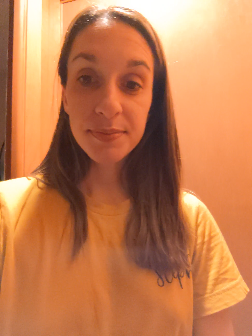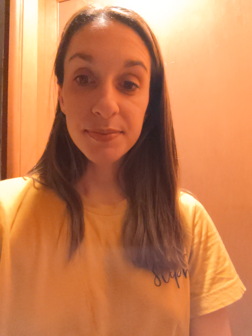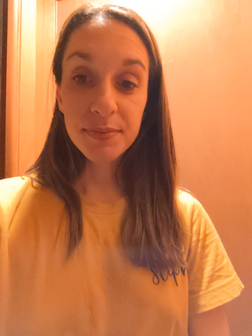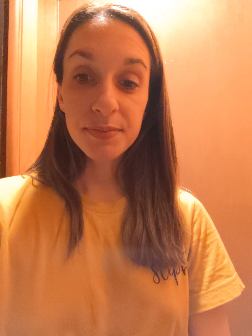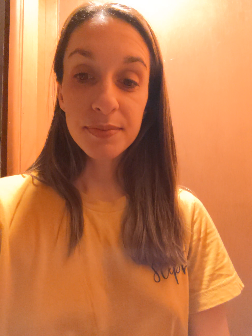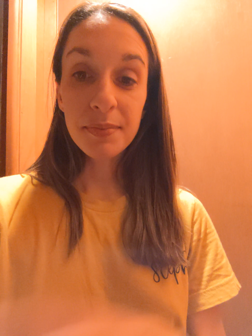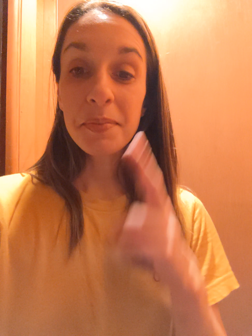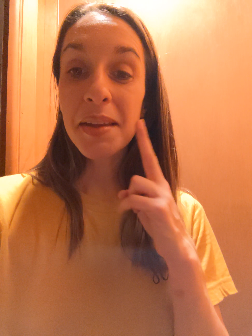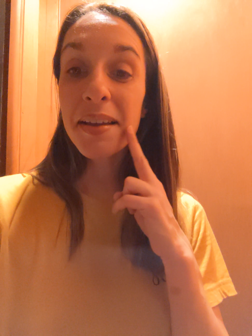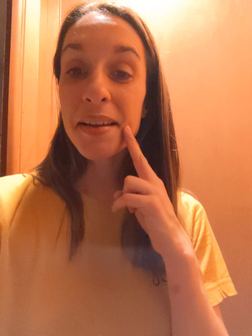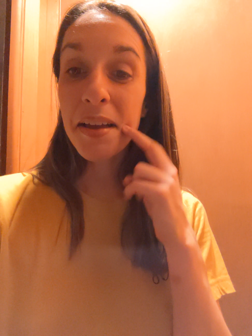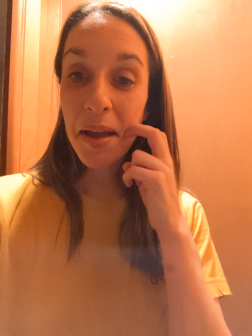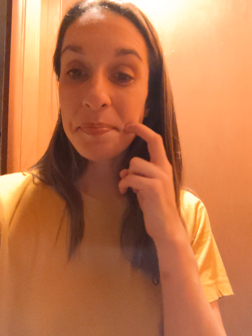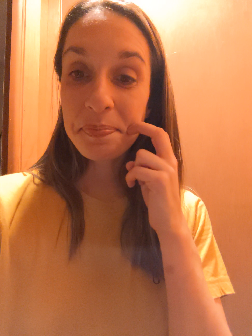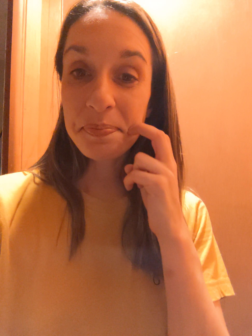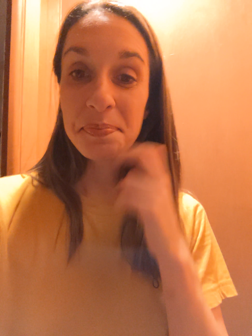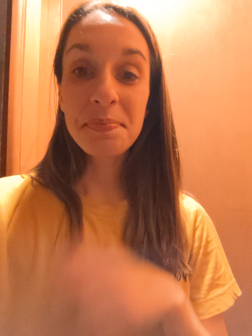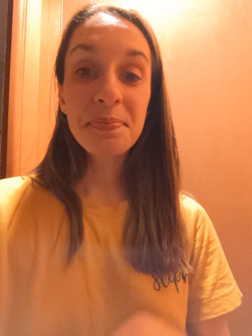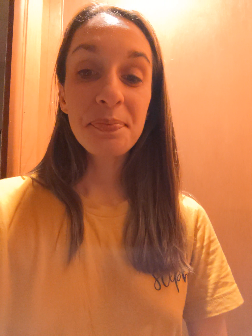gum